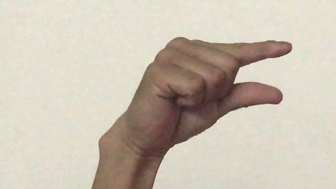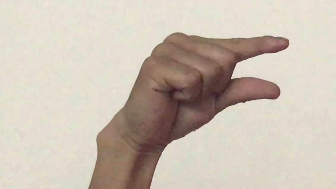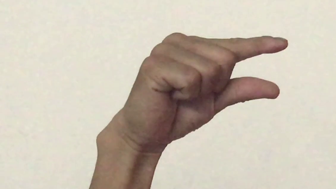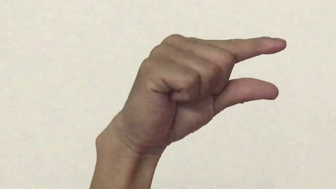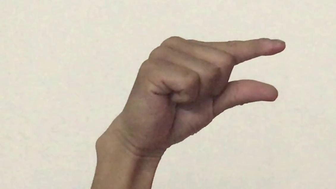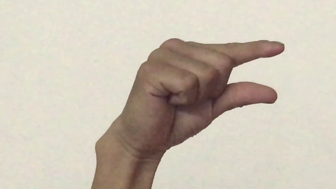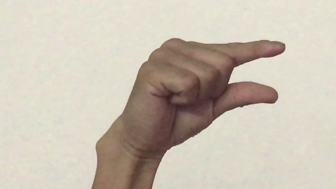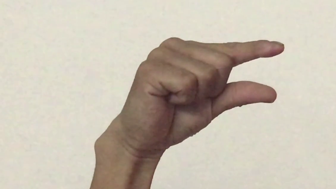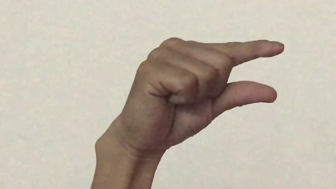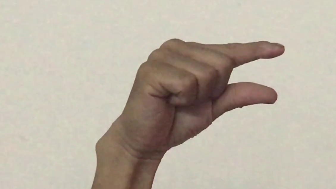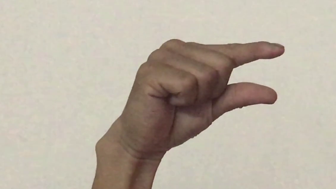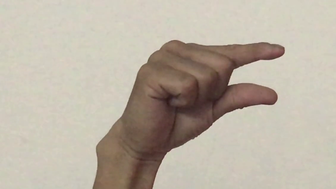ञ